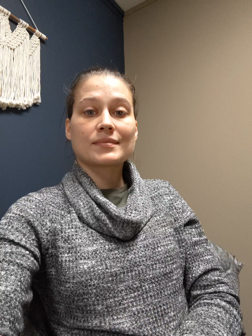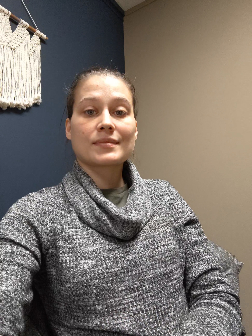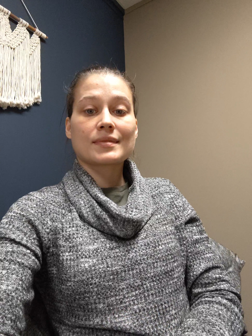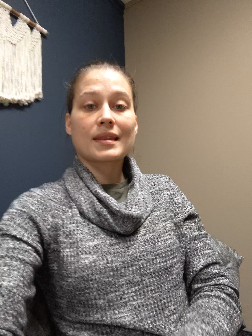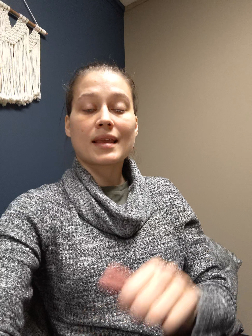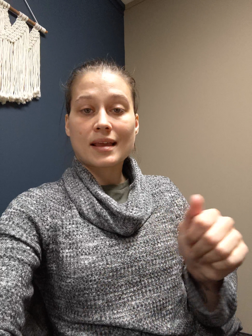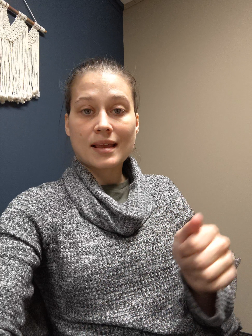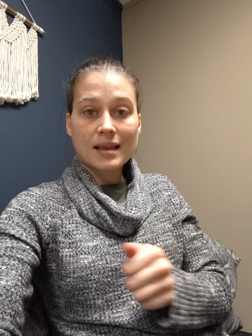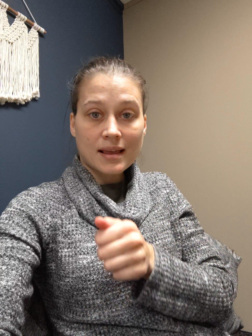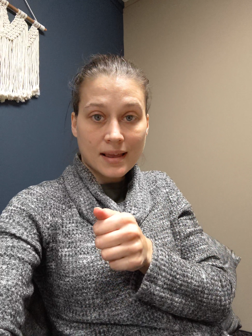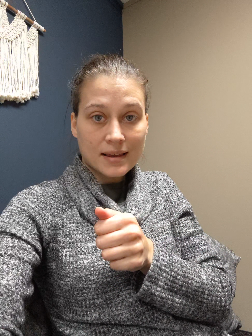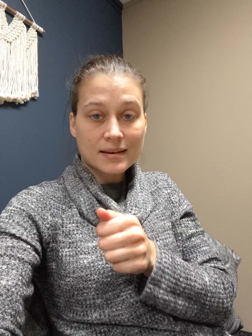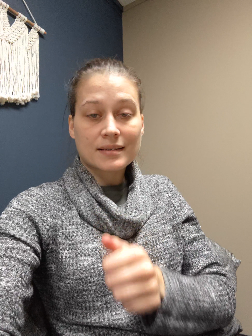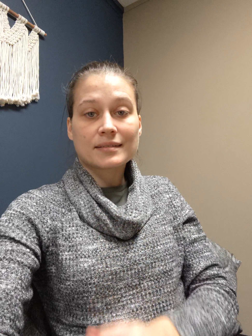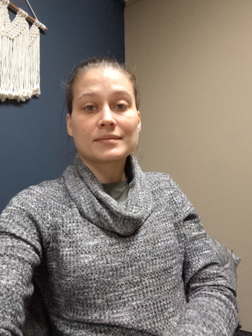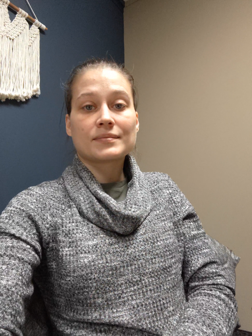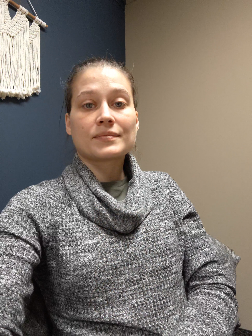hide